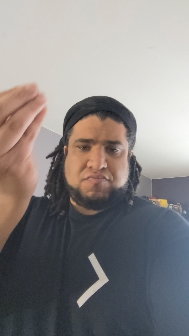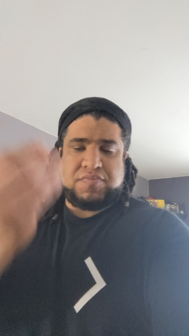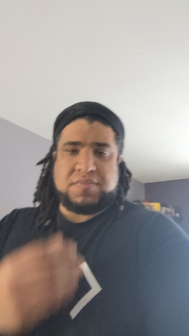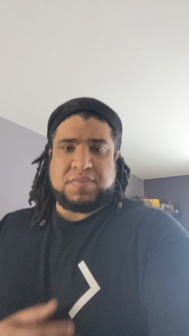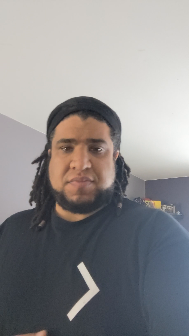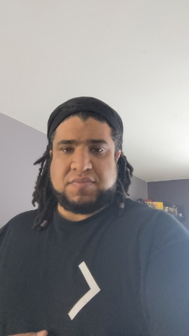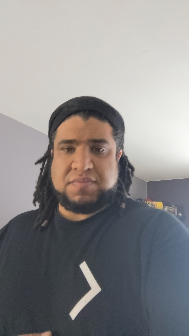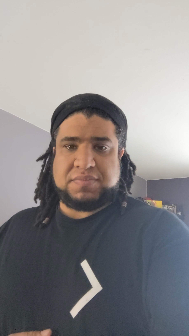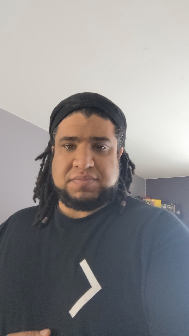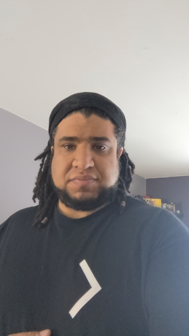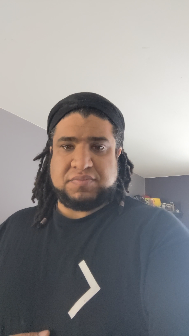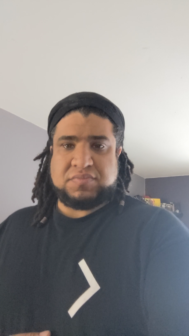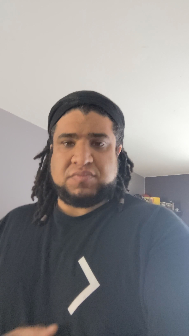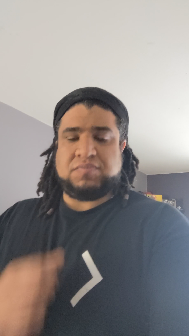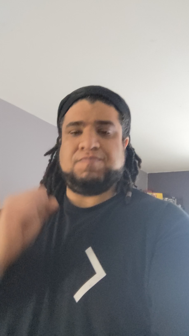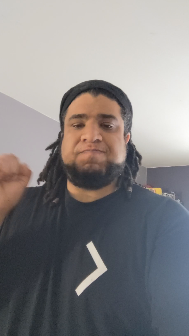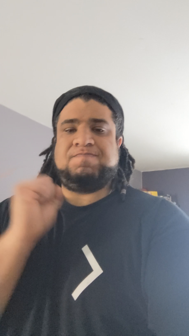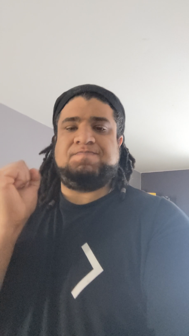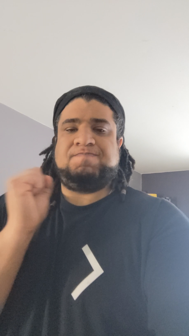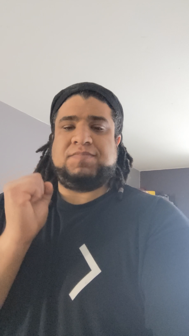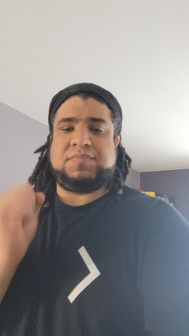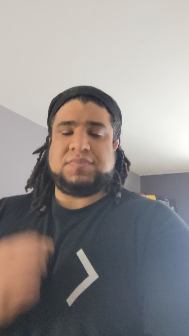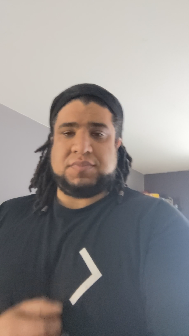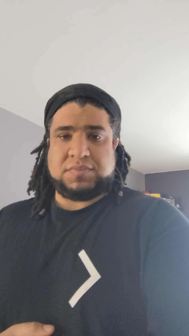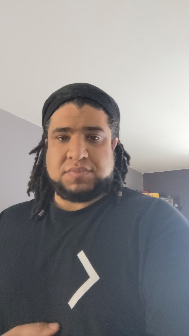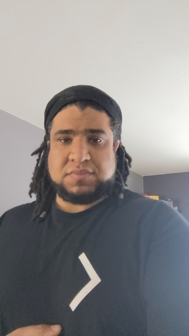cold